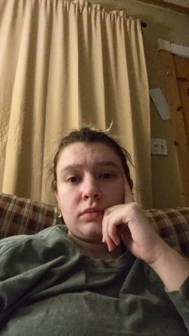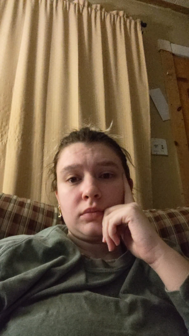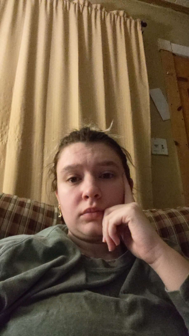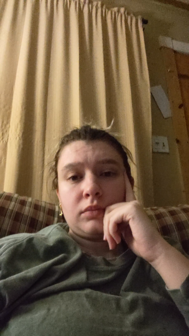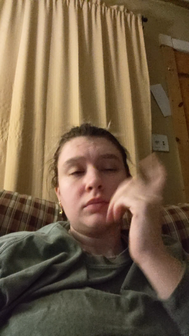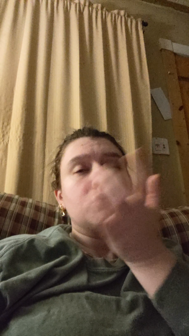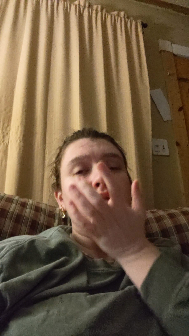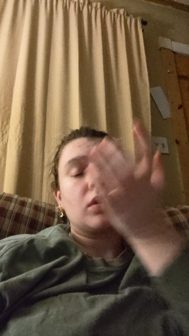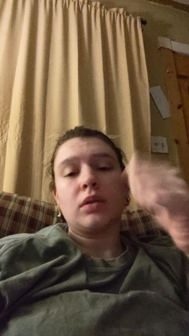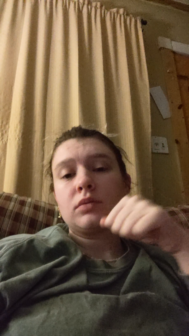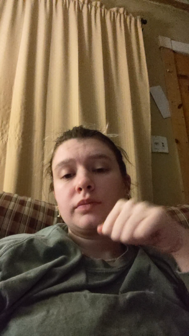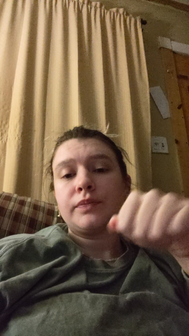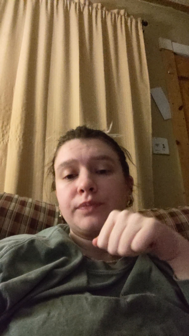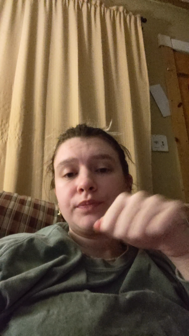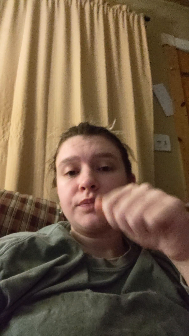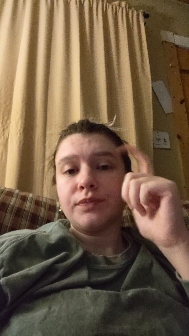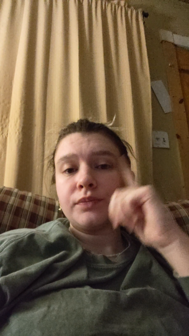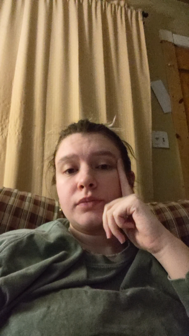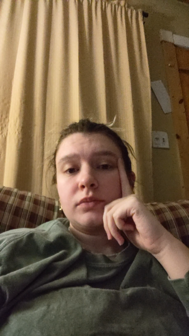lawn mower